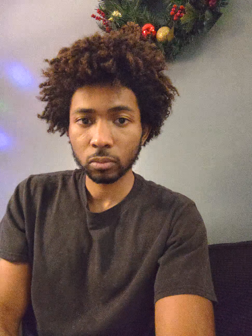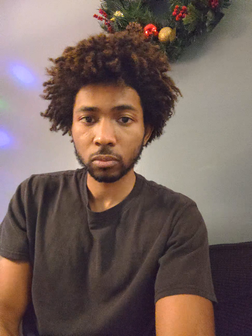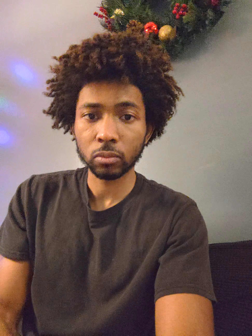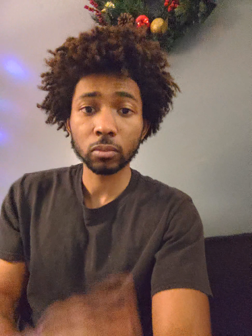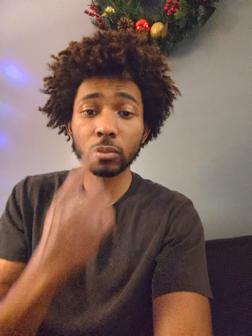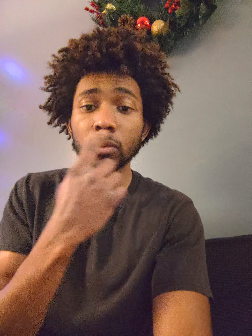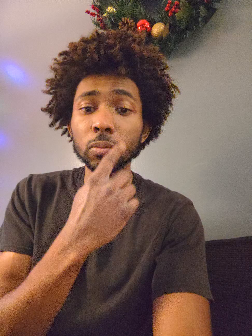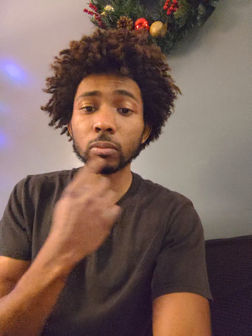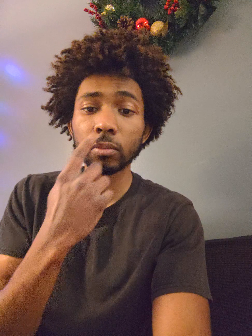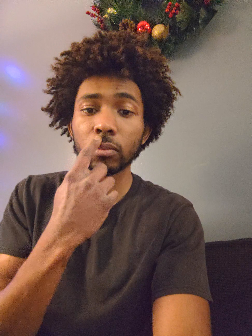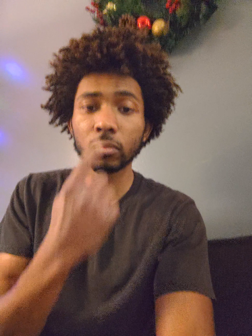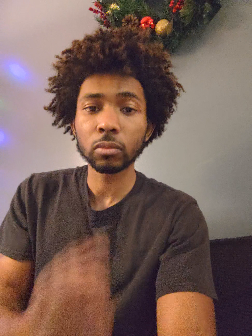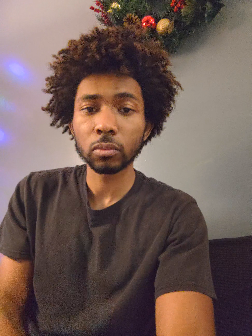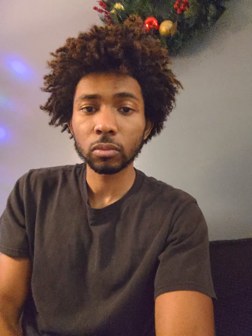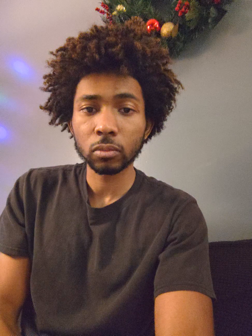lips